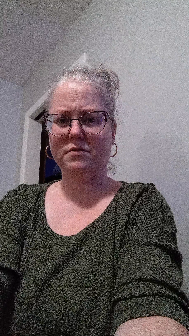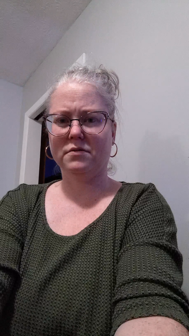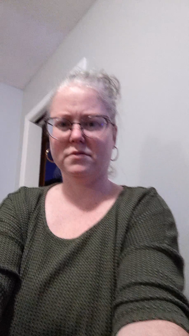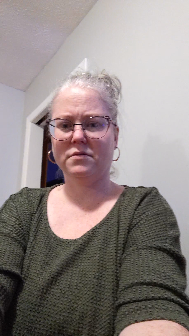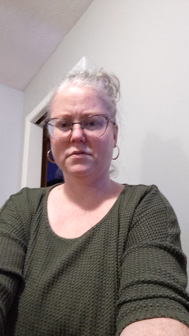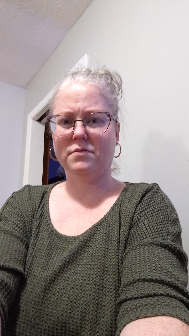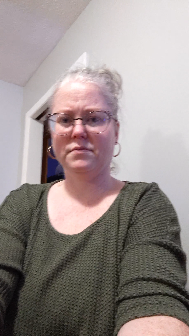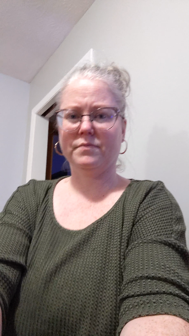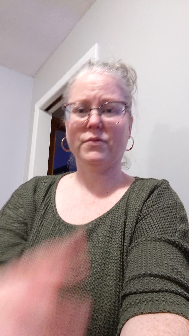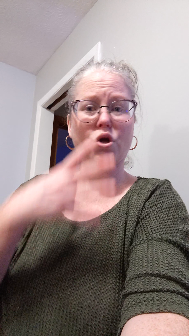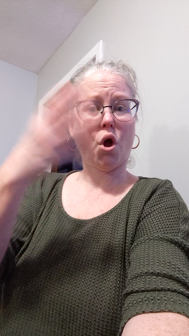going to